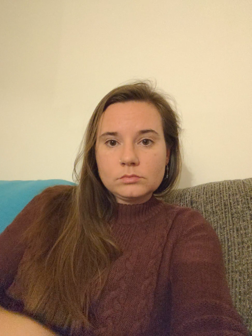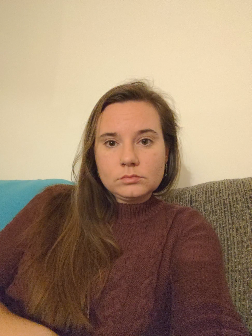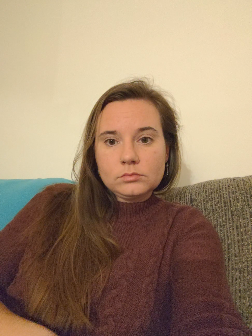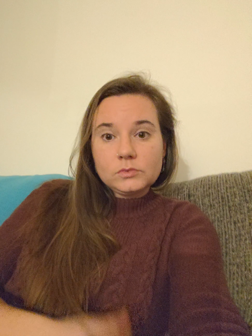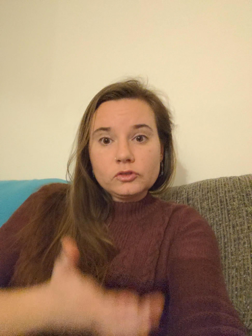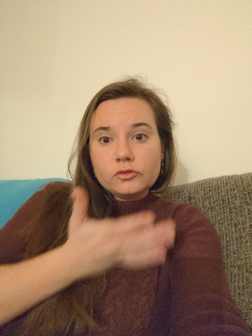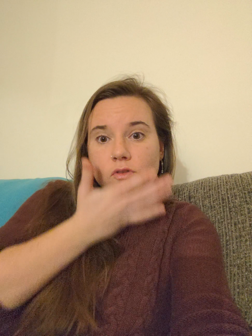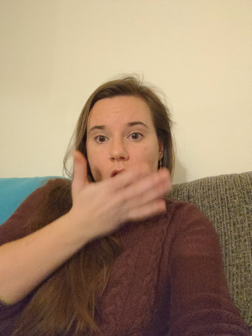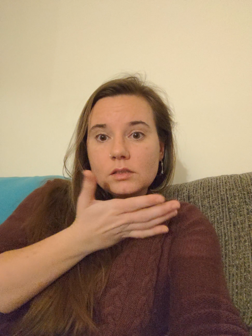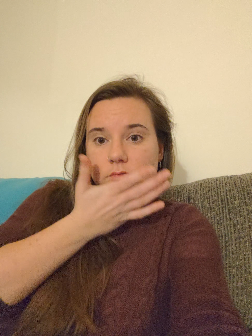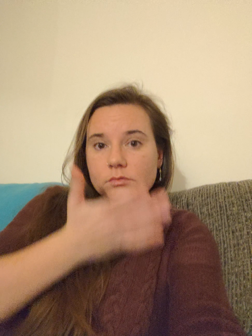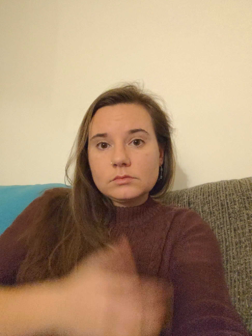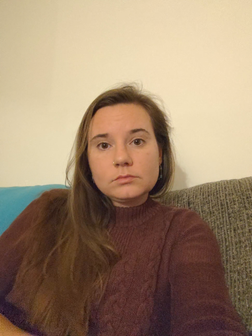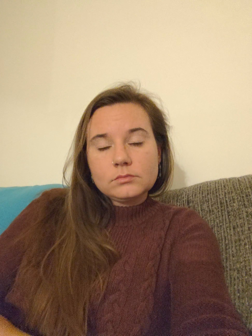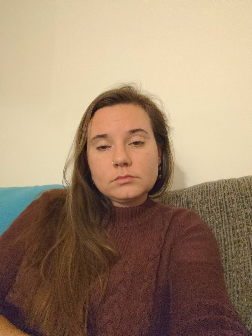grass